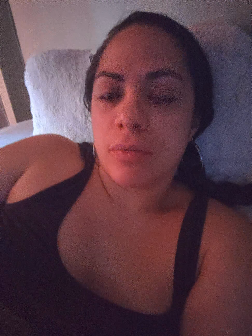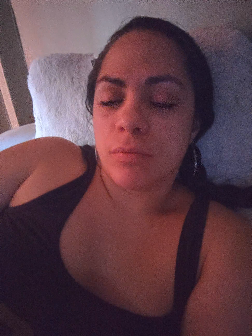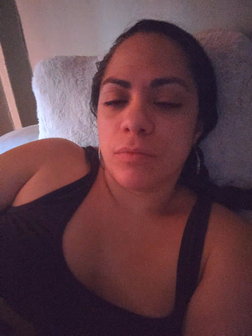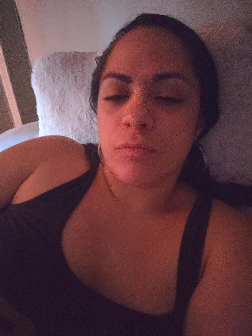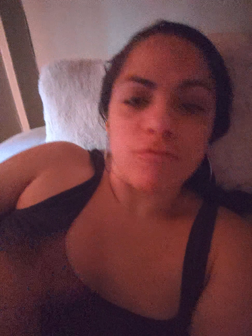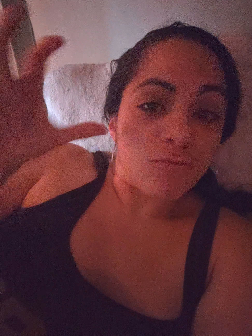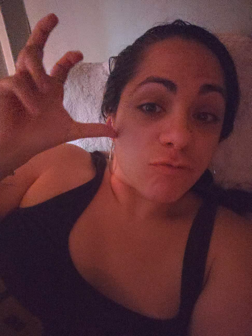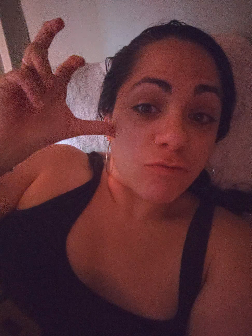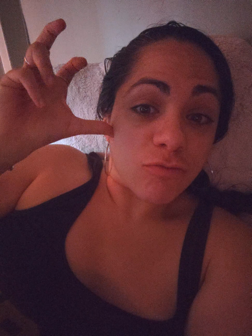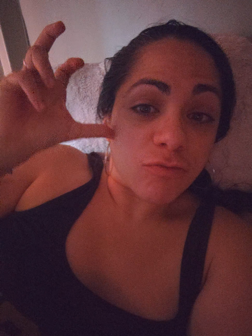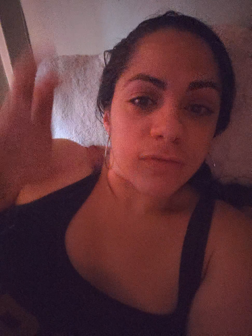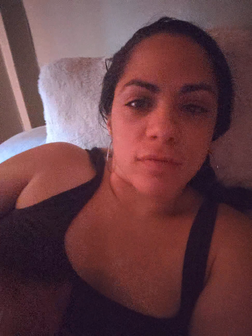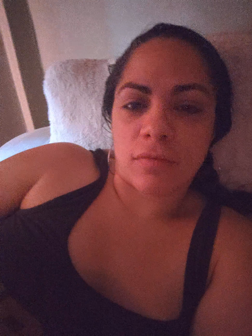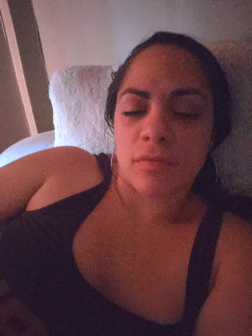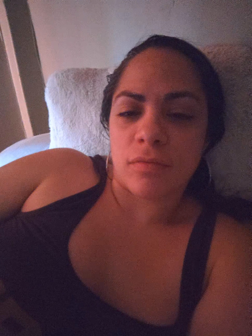hear